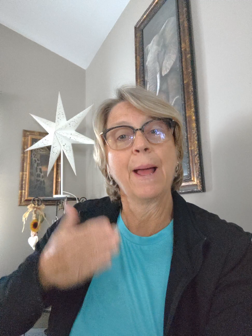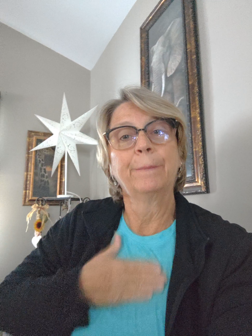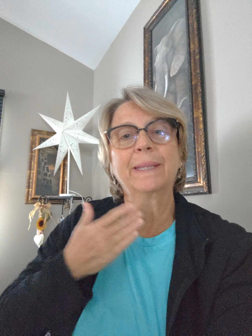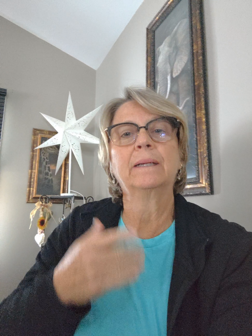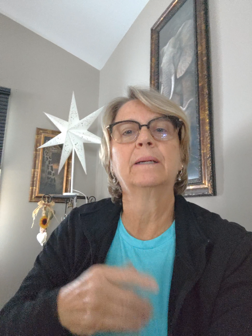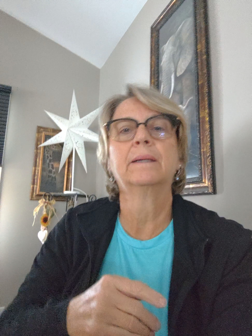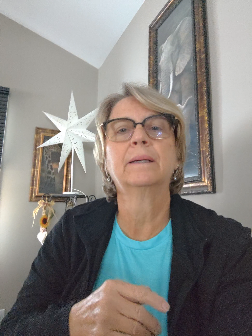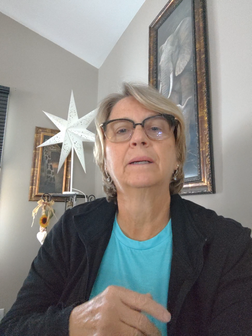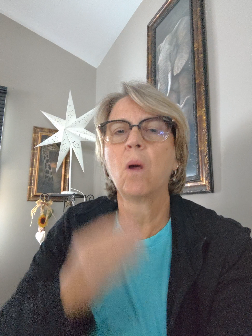happy